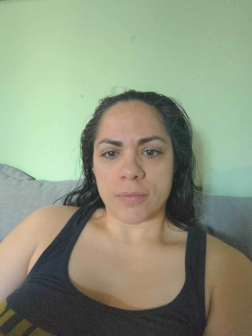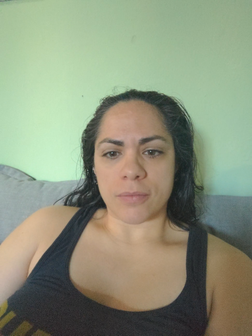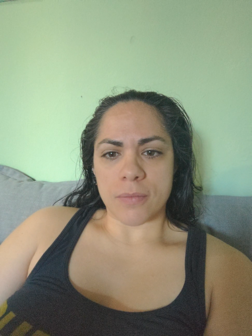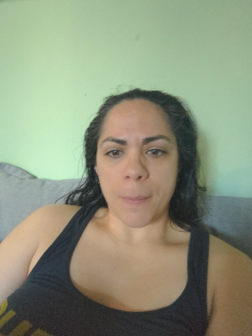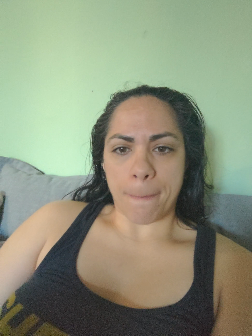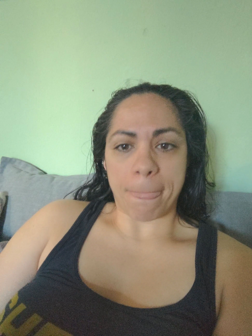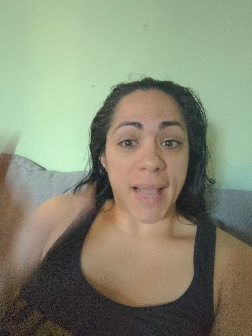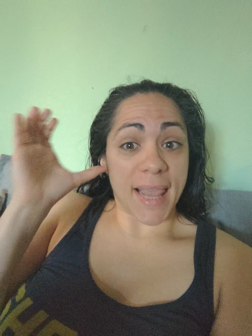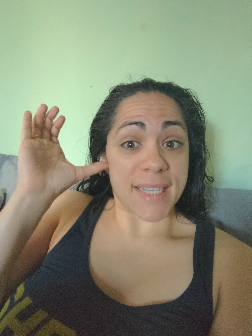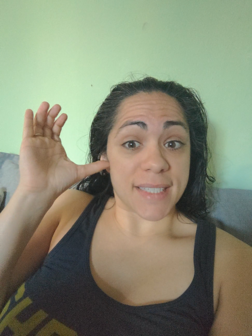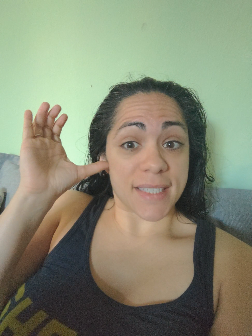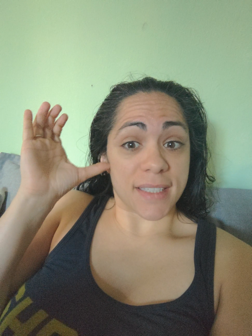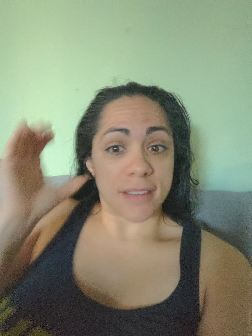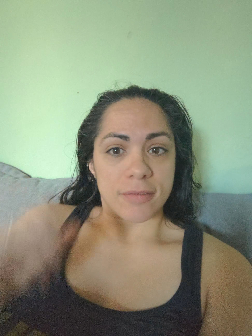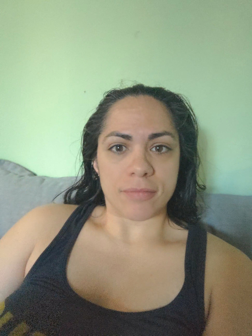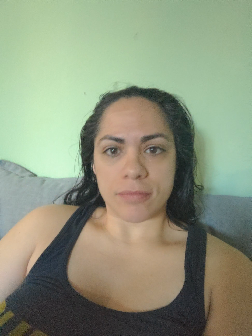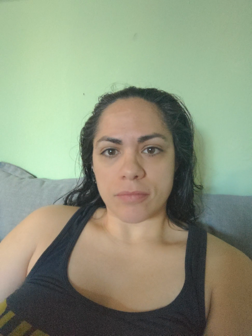listen